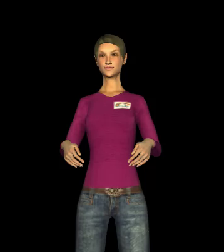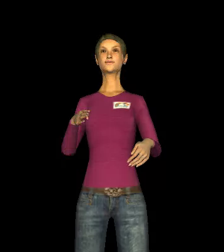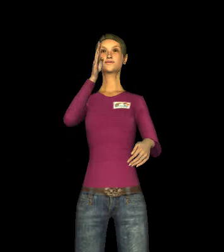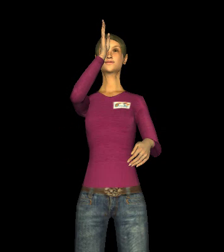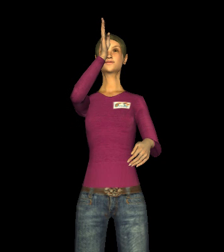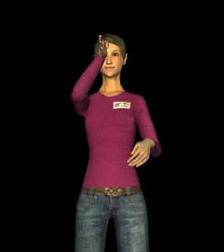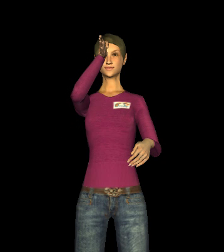اتجاه